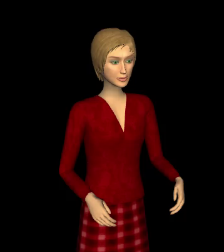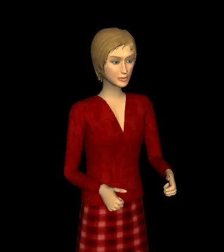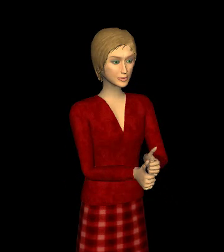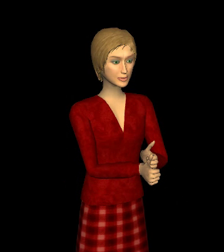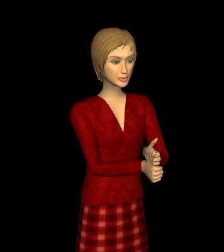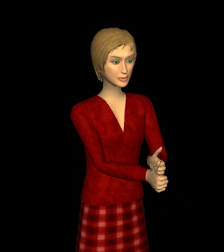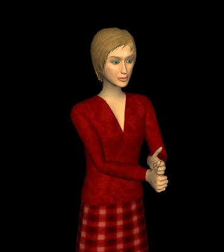يتابع